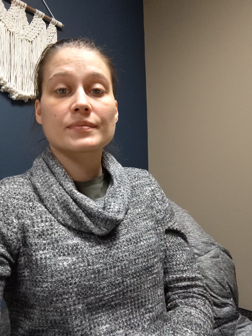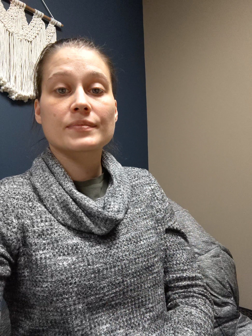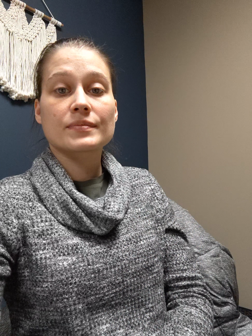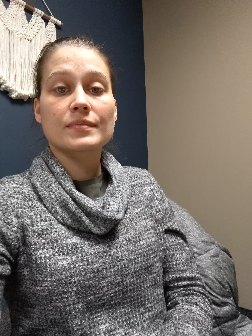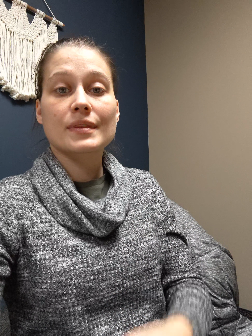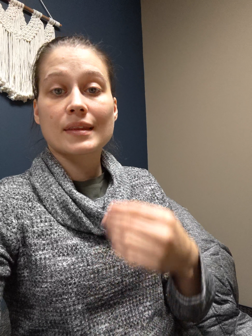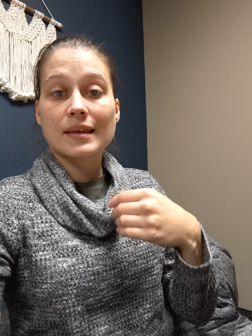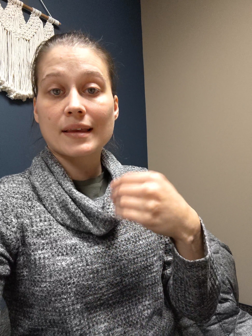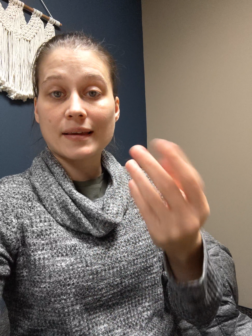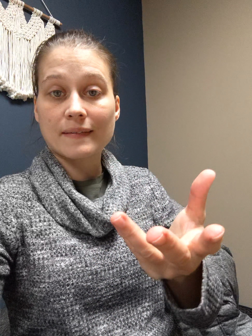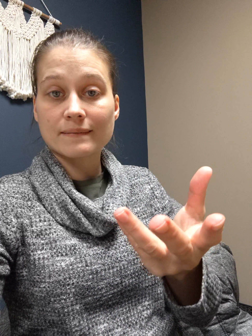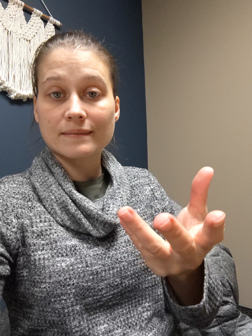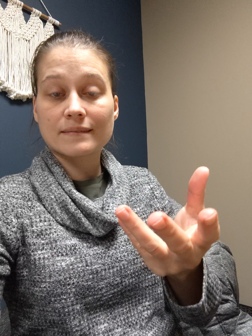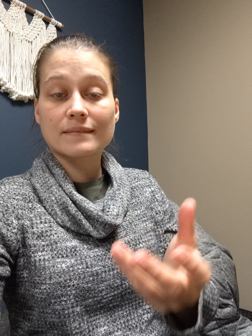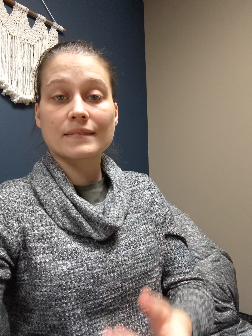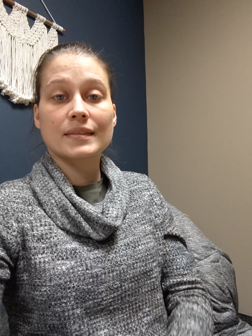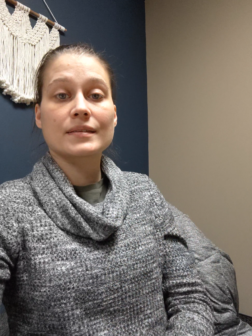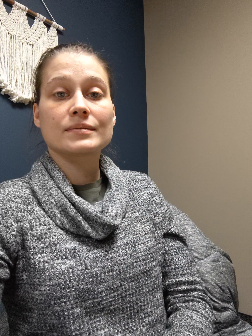give